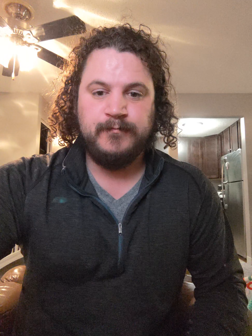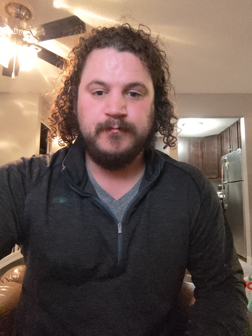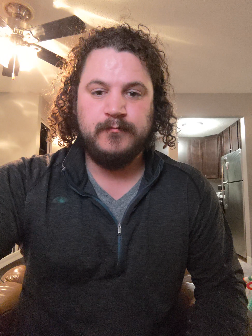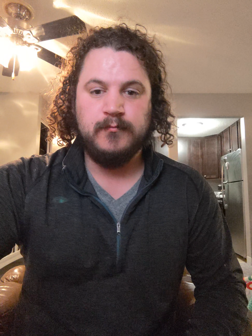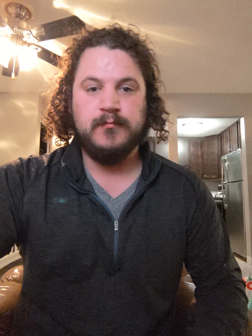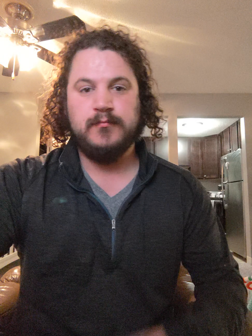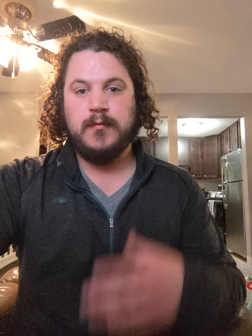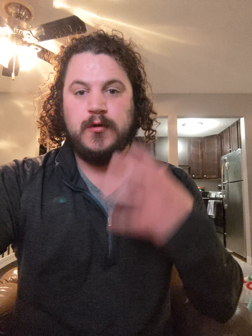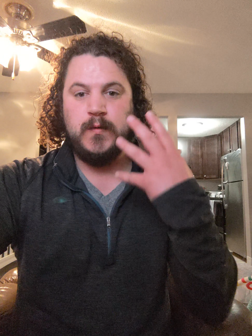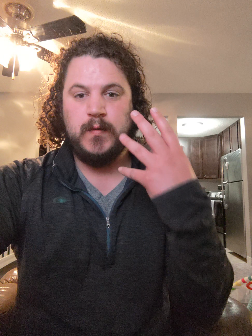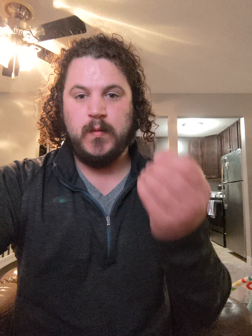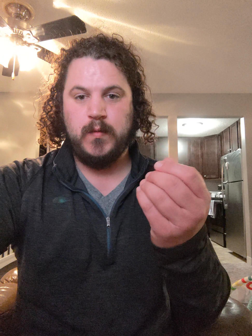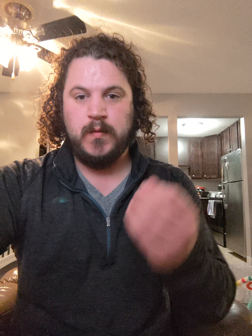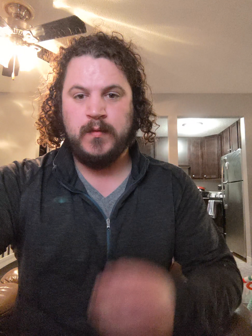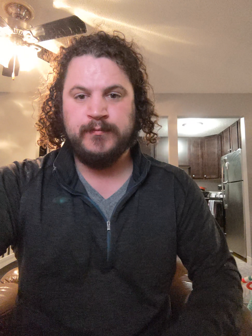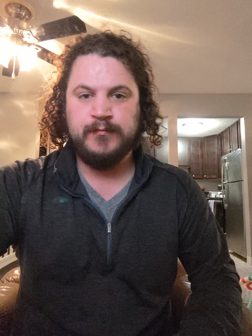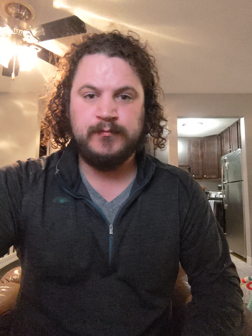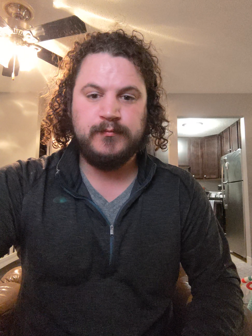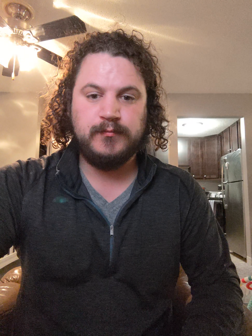go